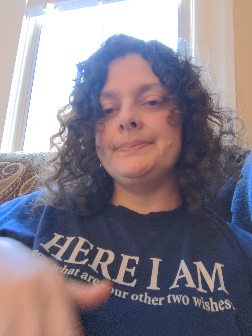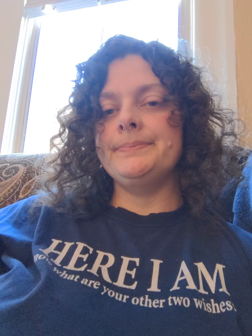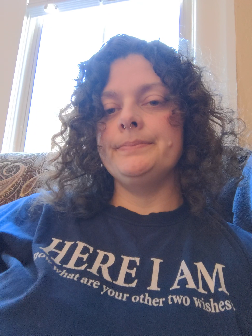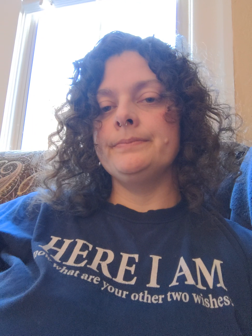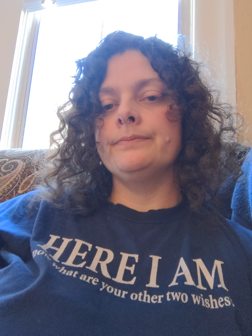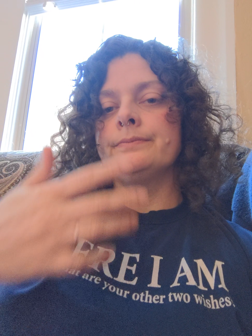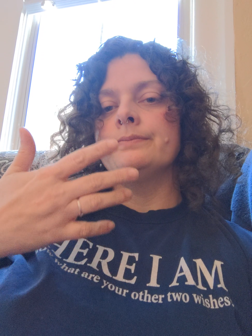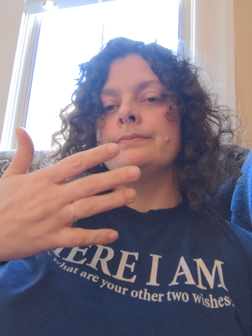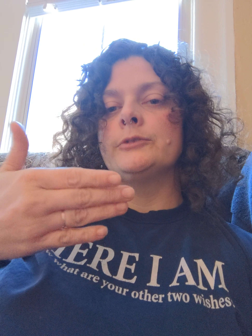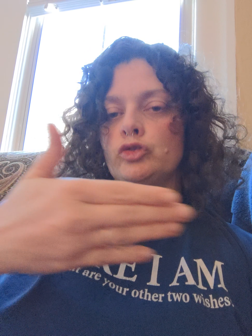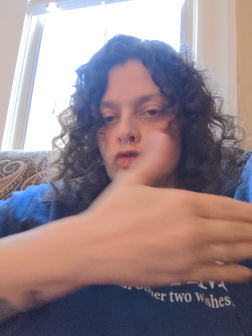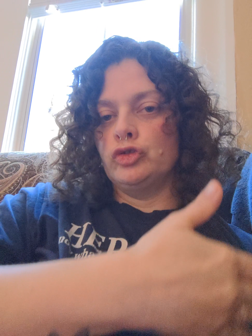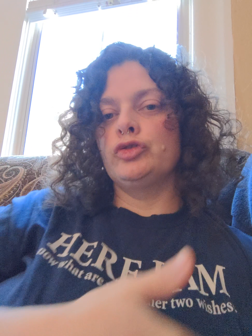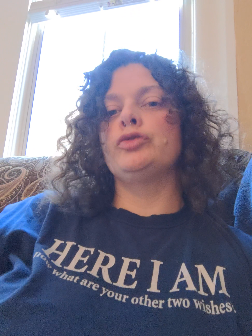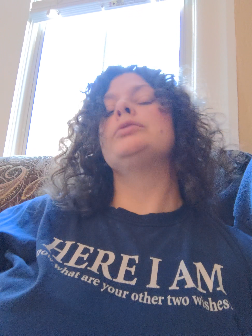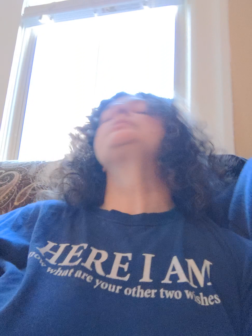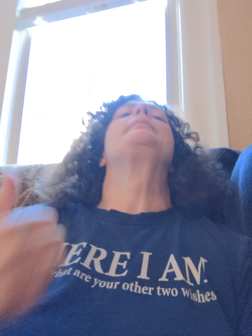fish